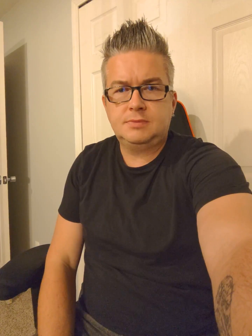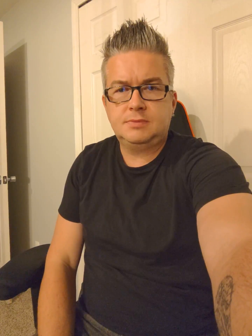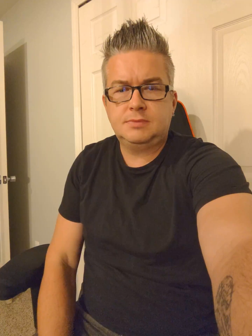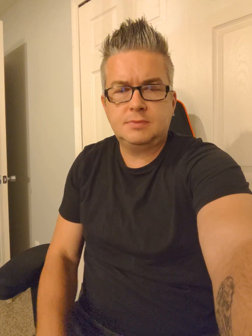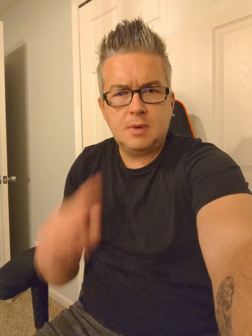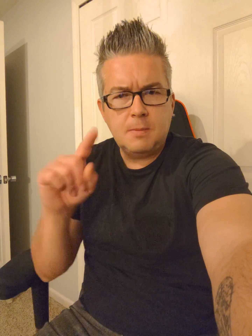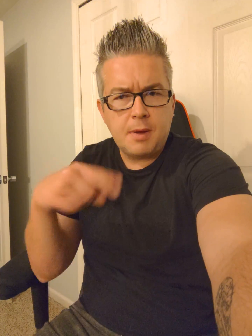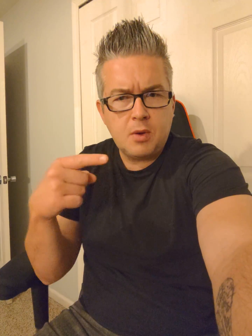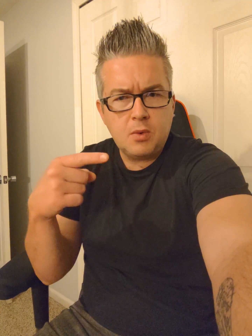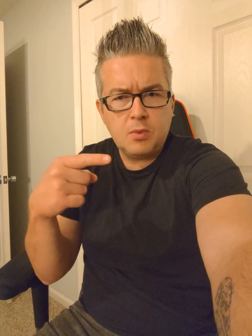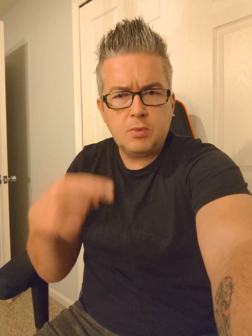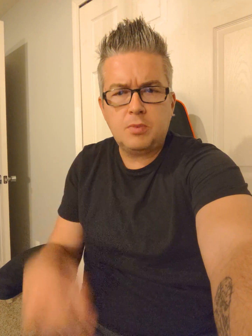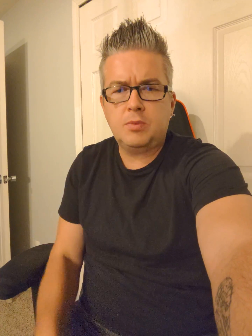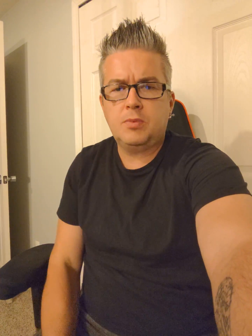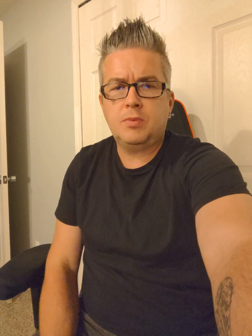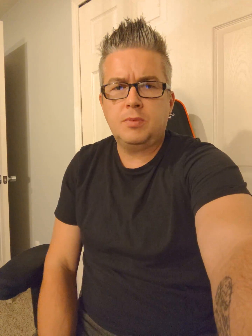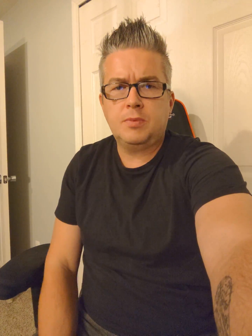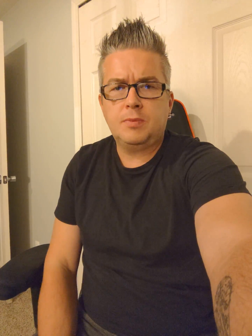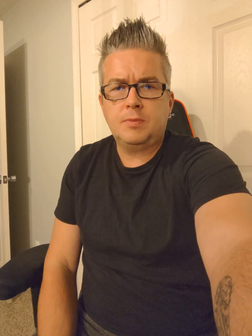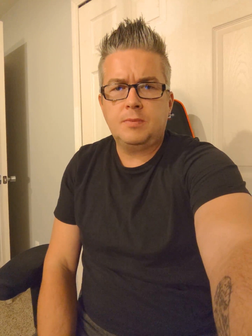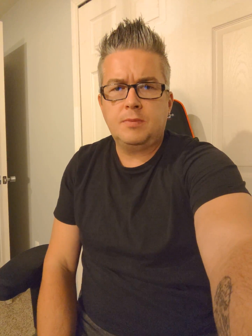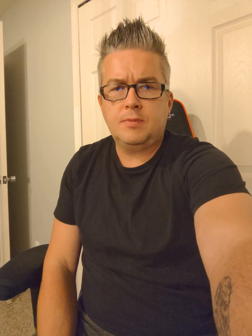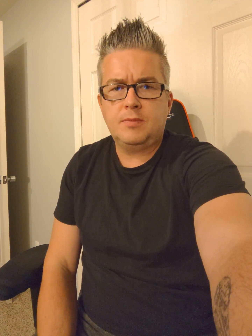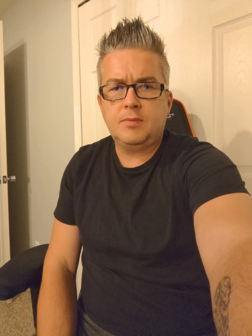about